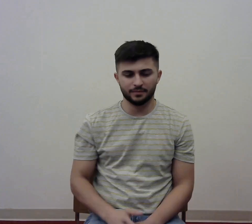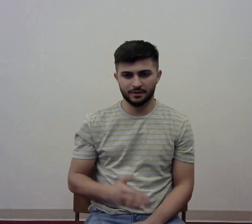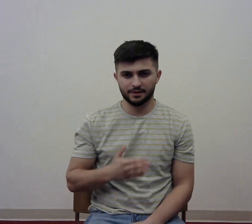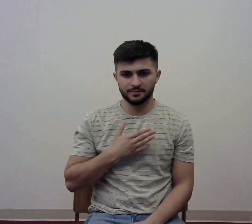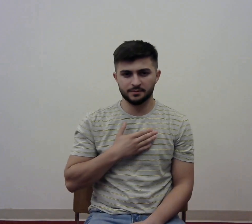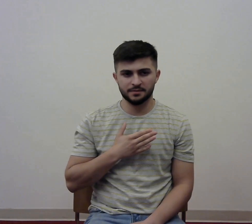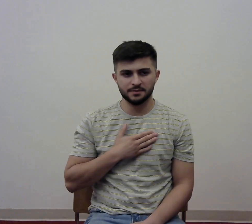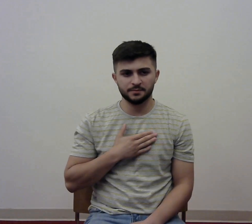biz